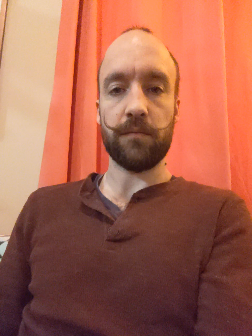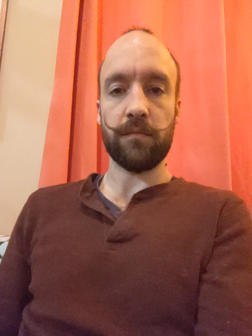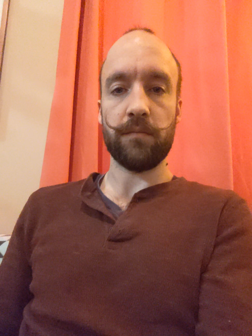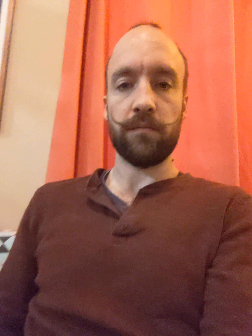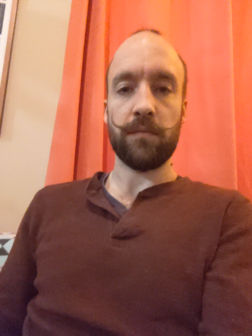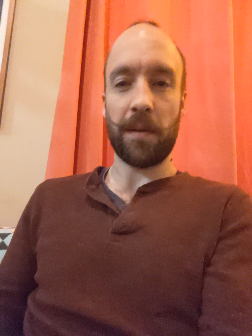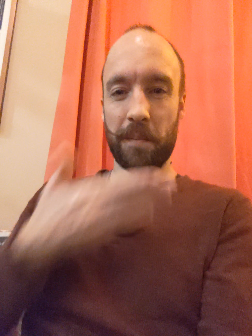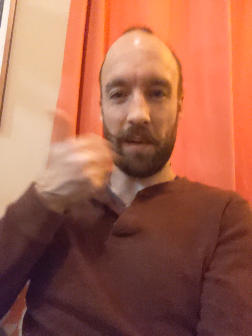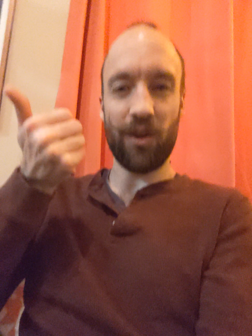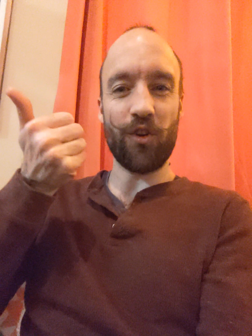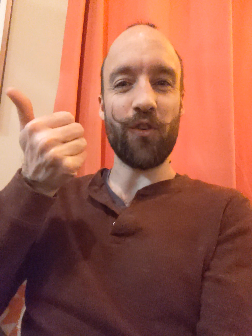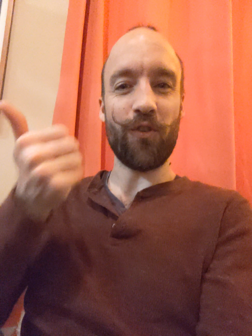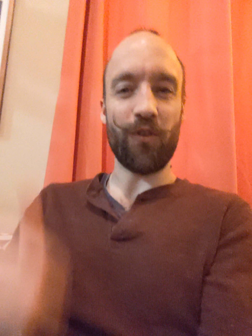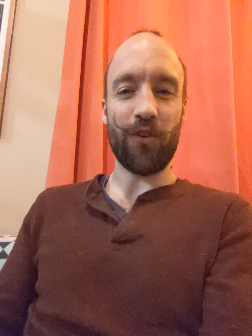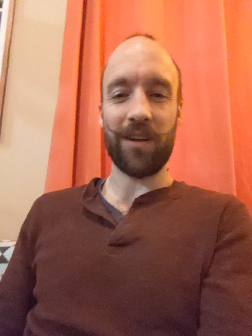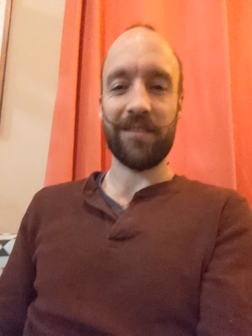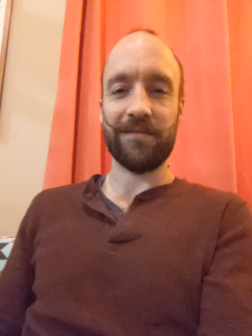better